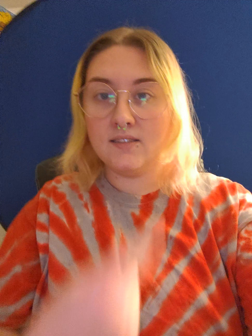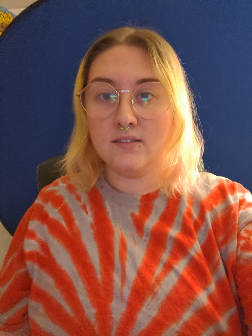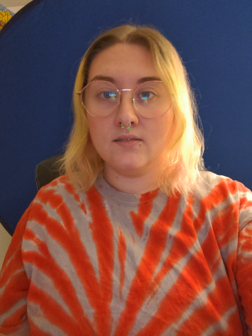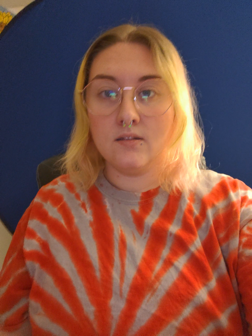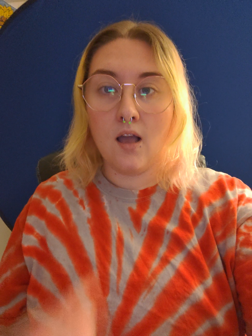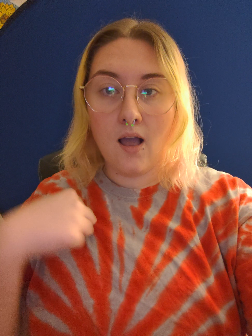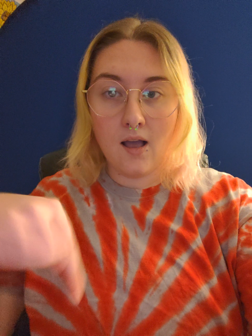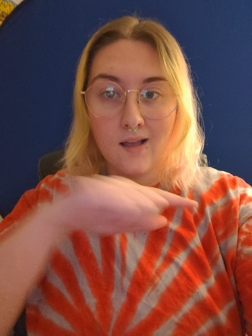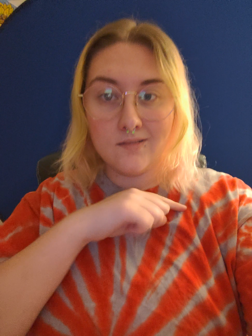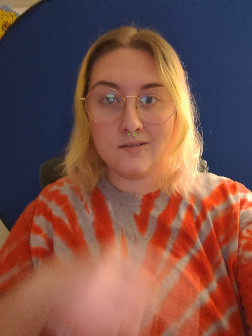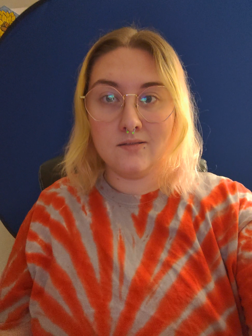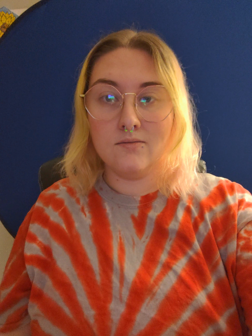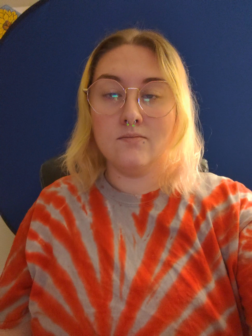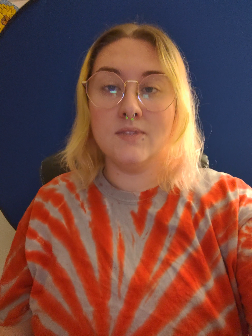we